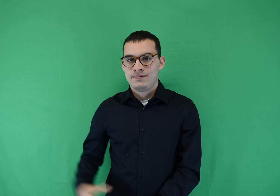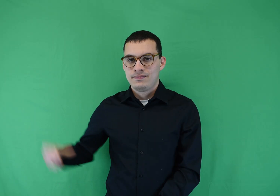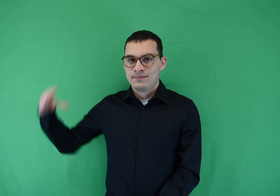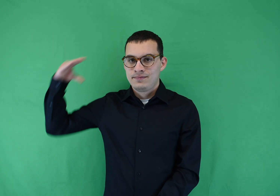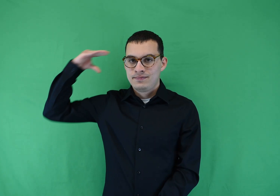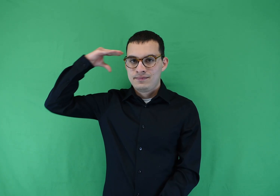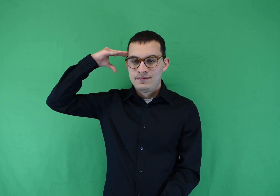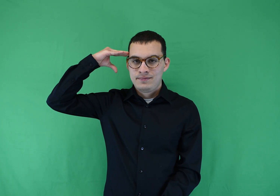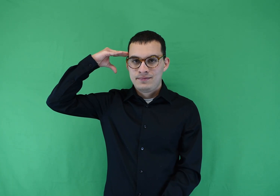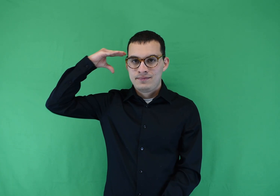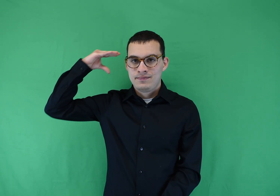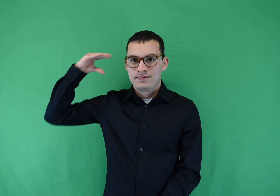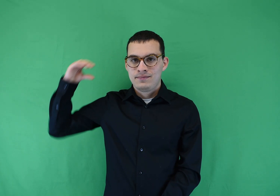conocer